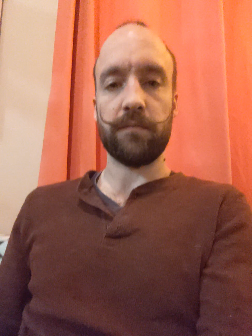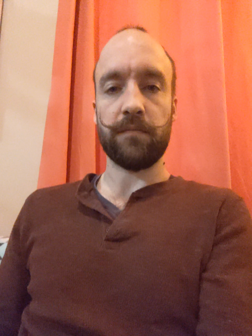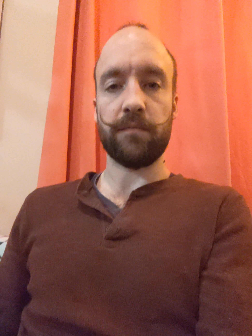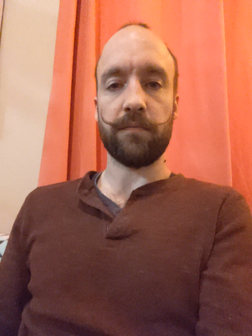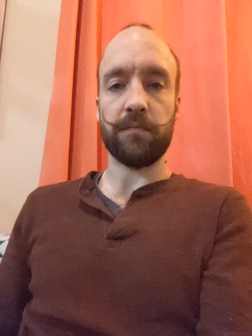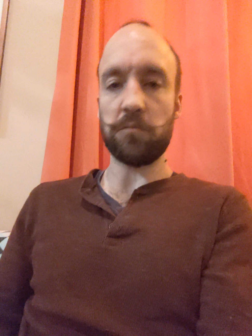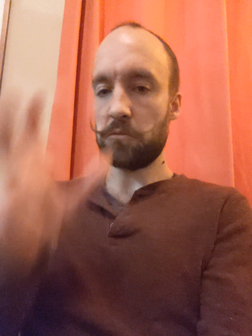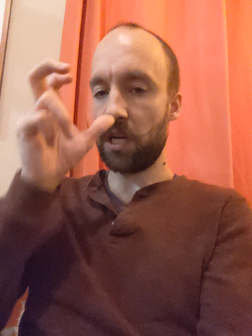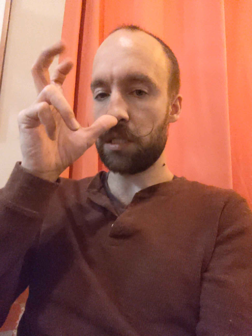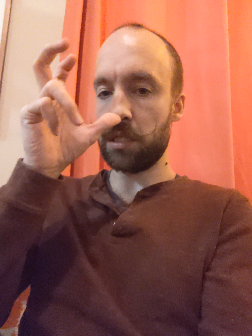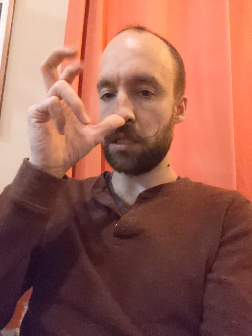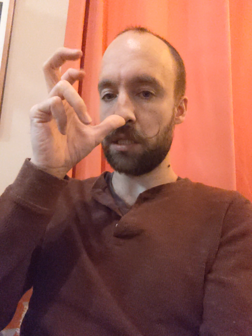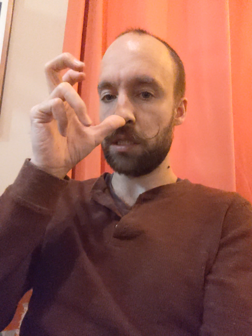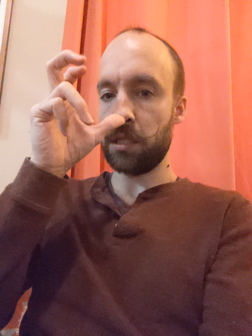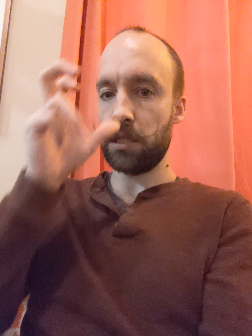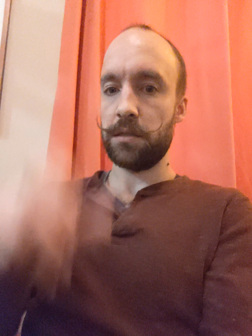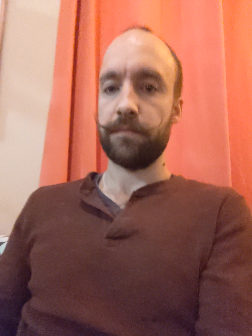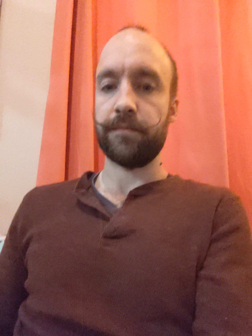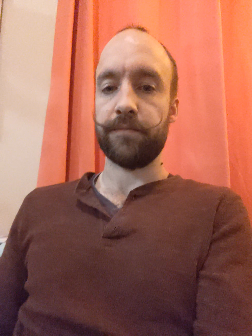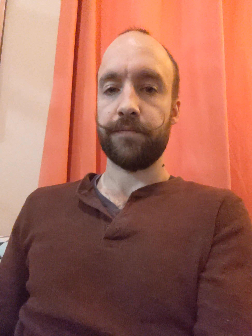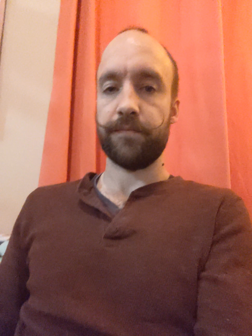bug